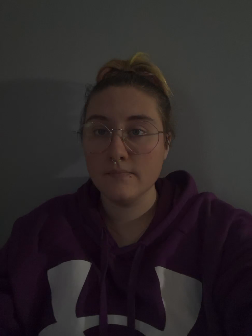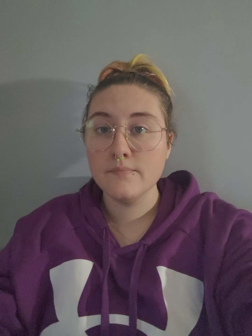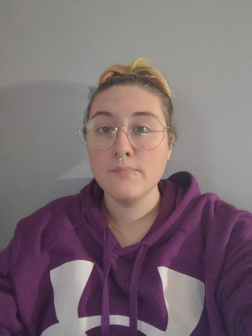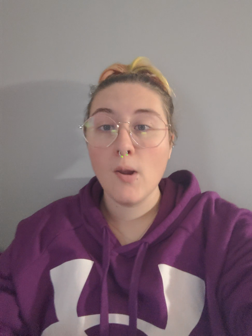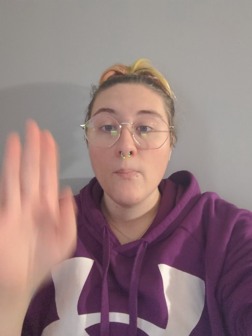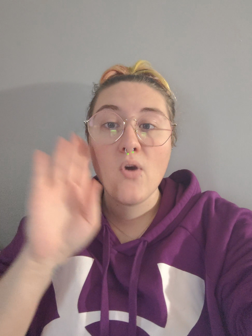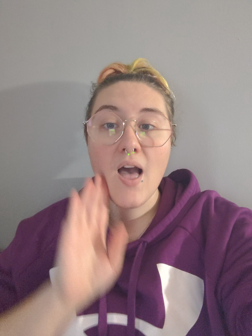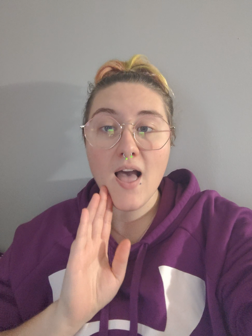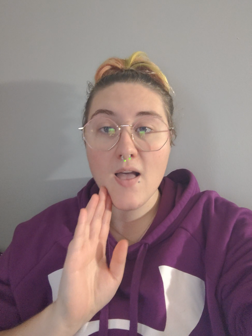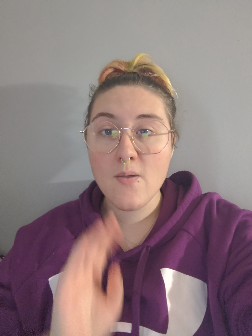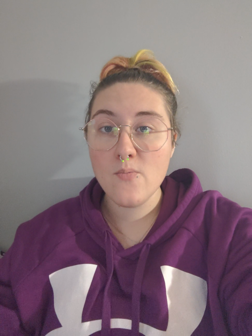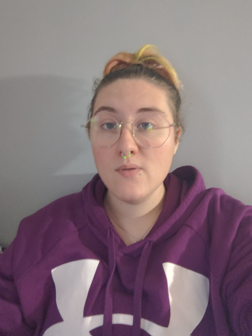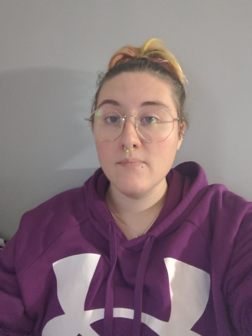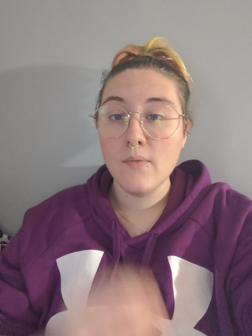brown